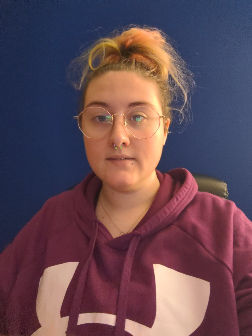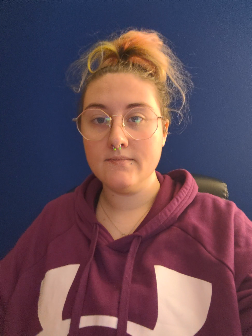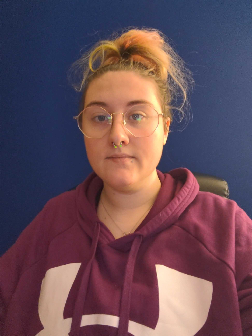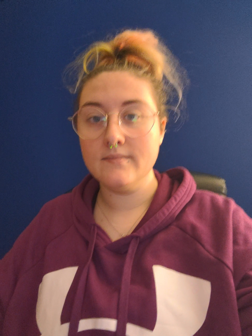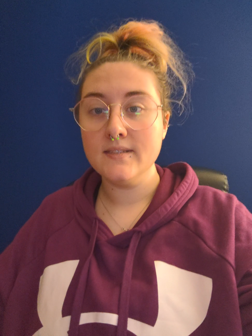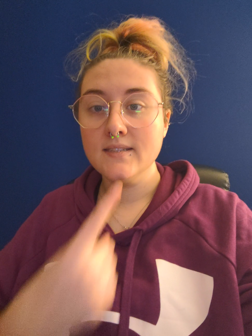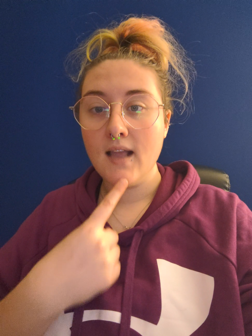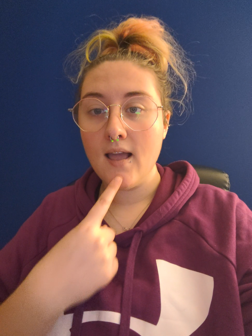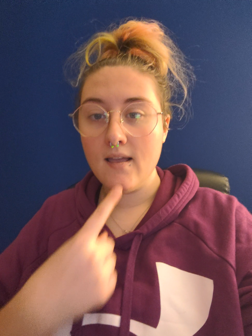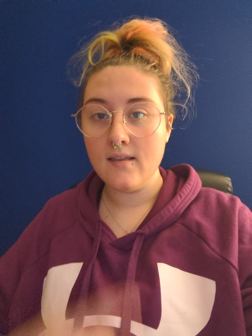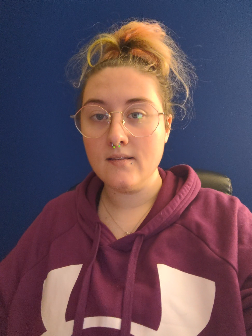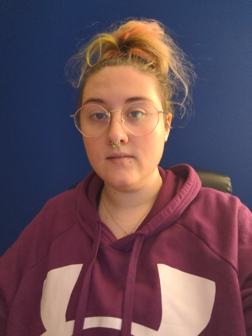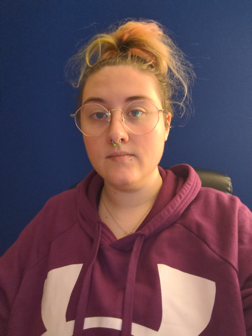say